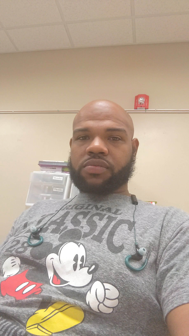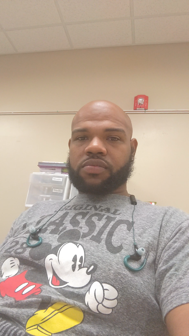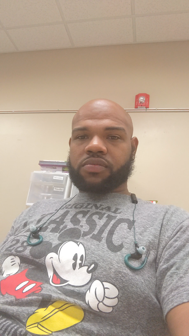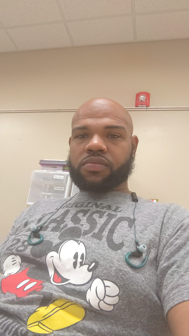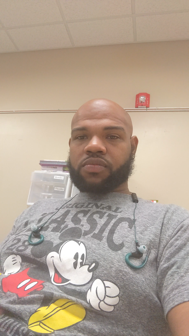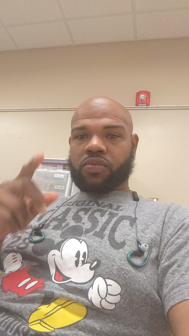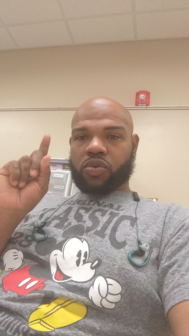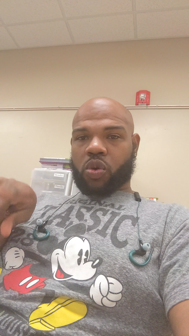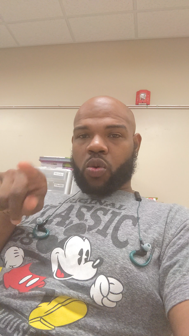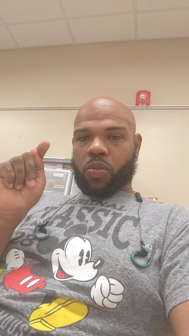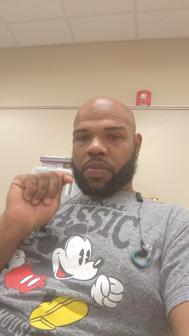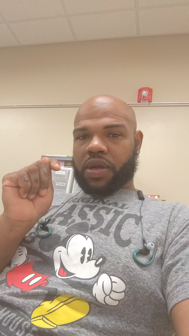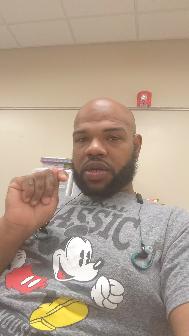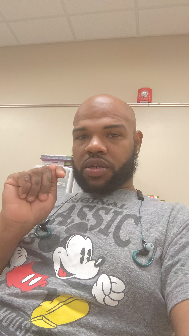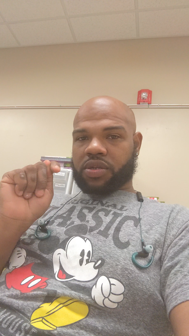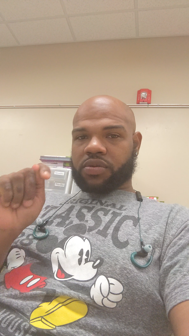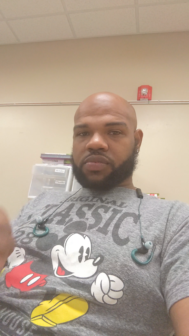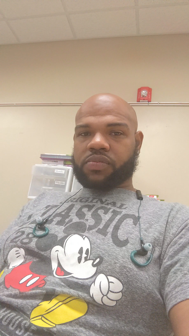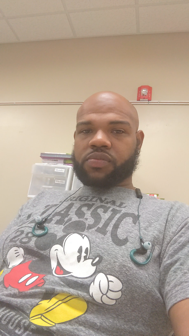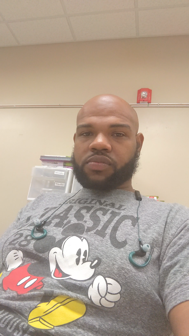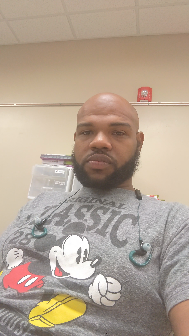go potty